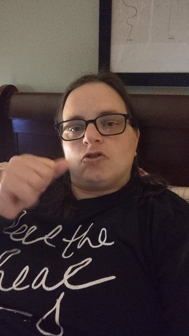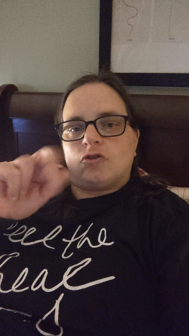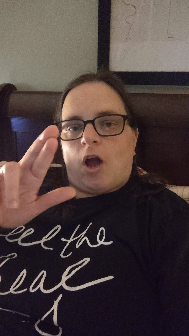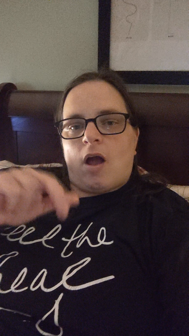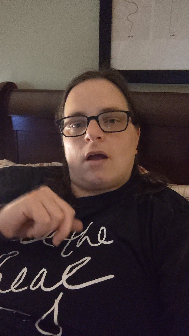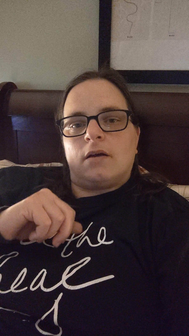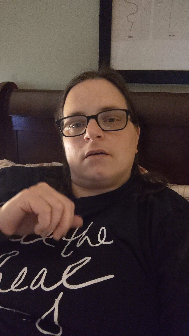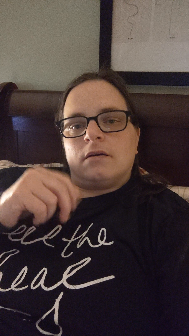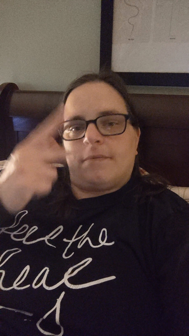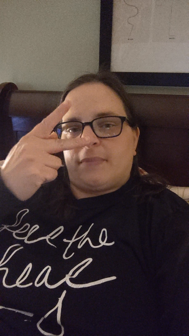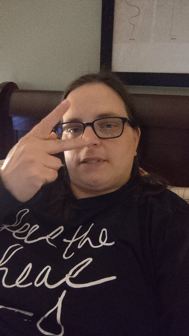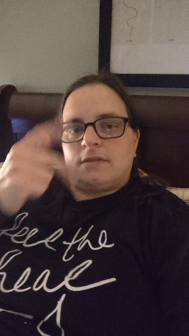penis